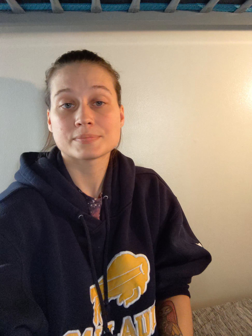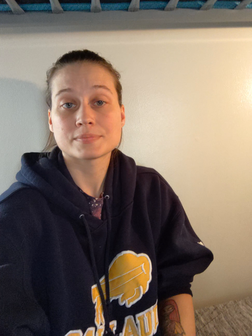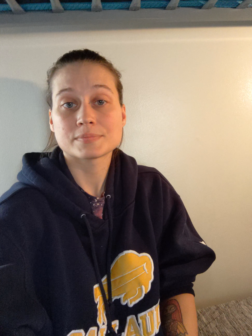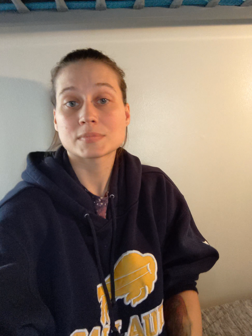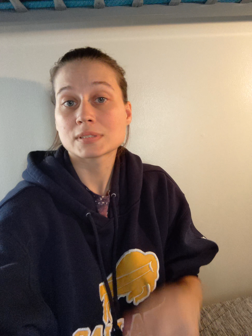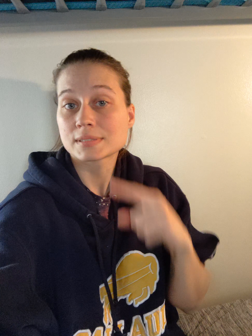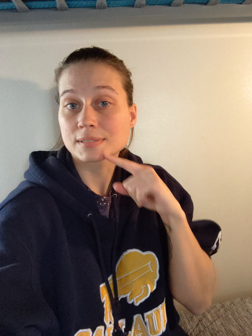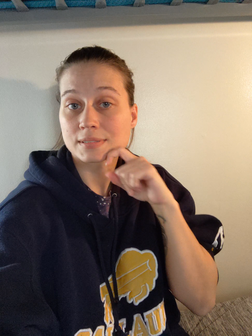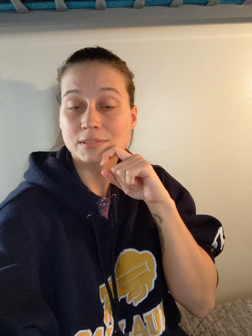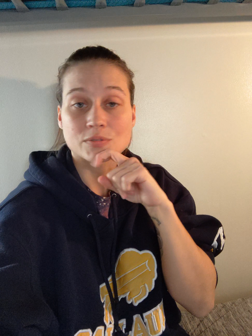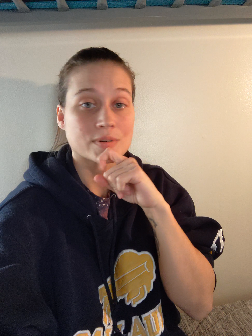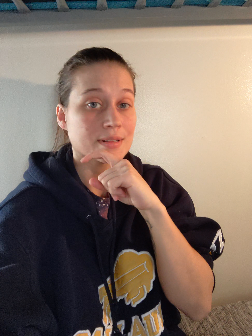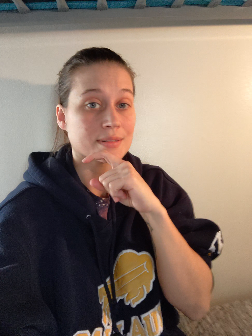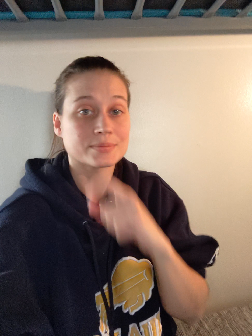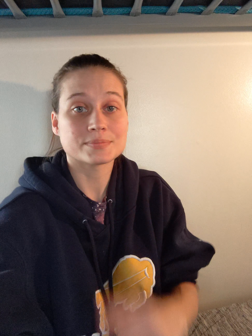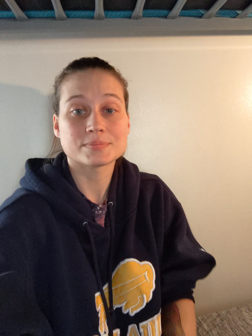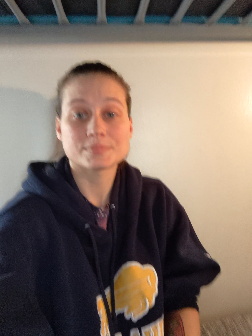cereal